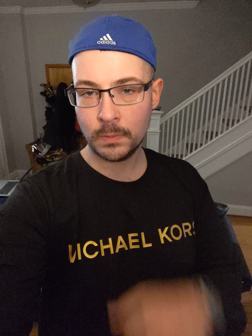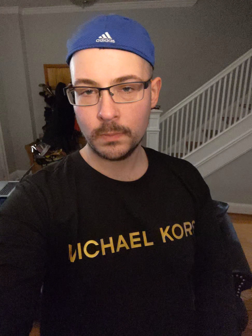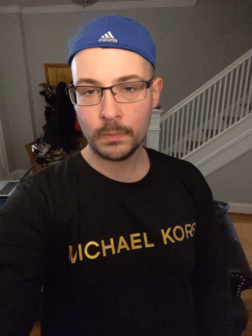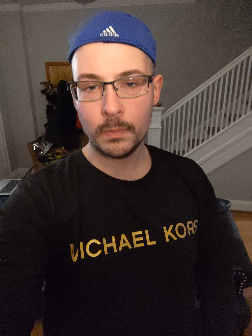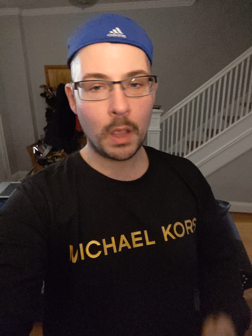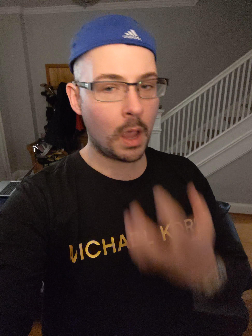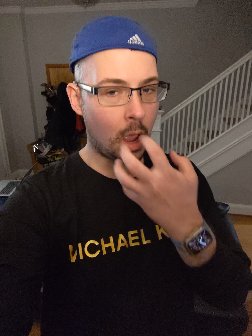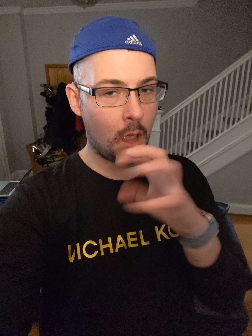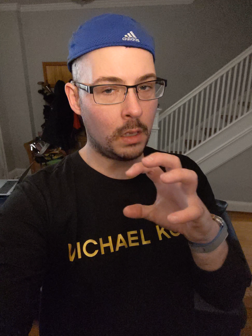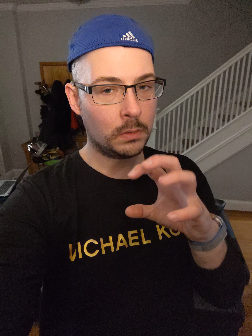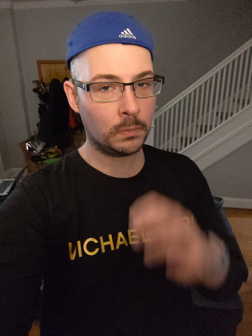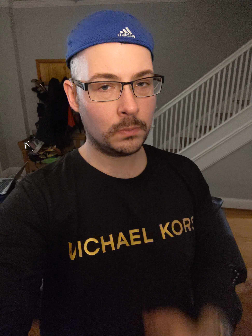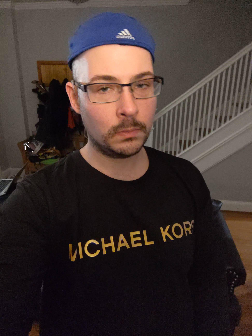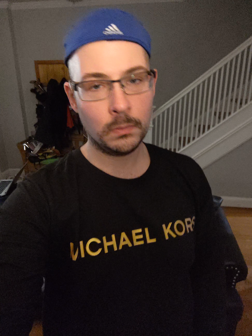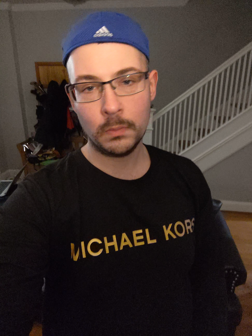hot